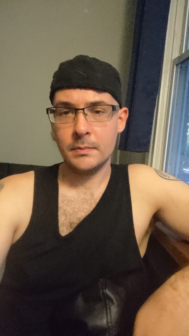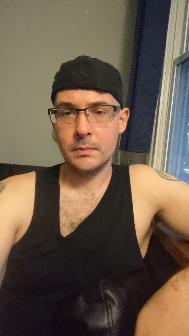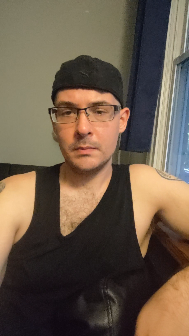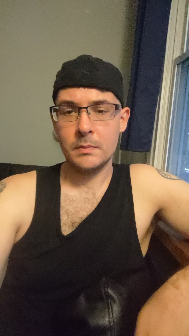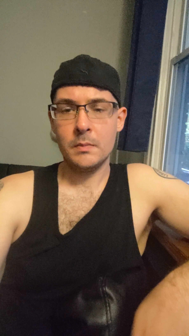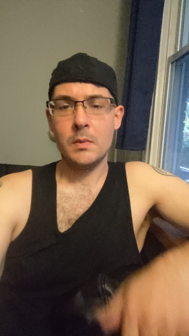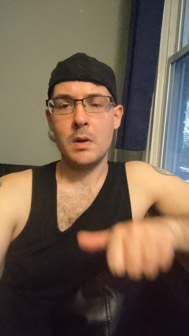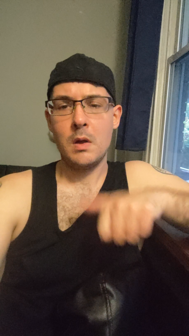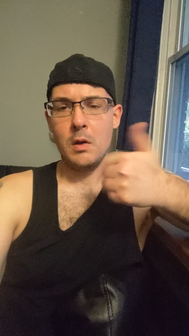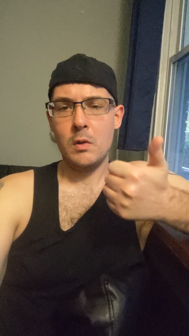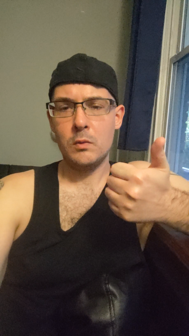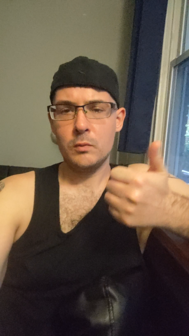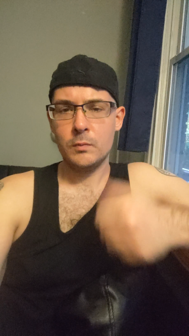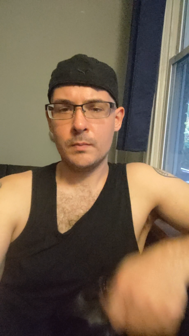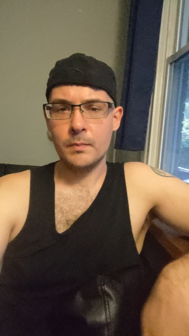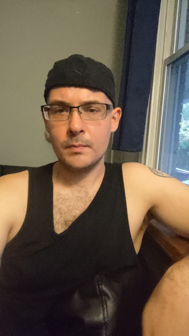other